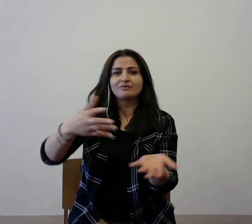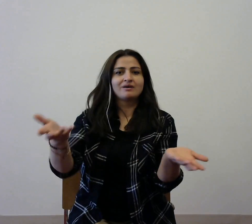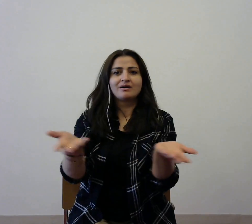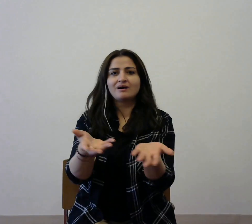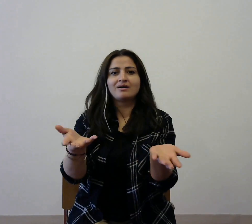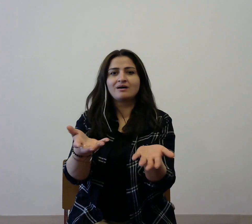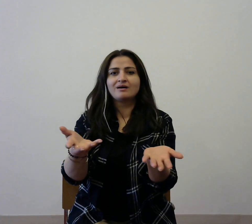harda